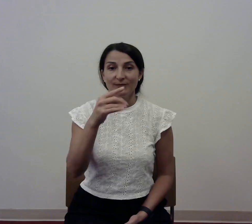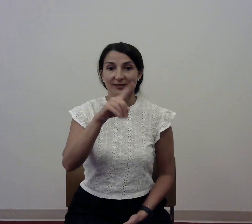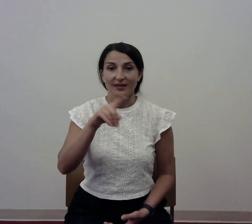saylı